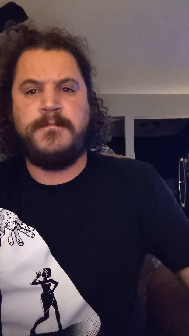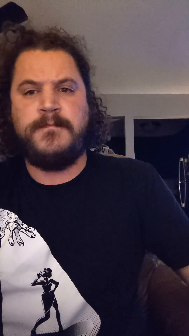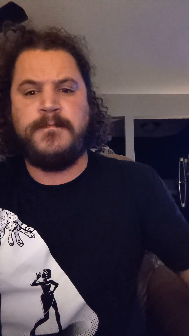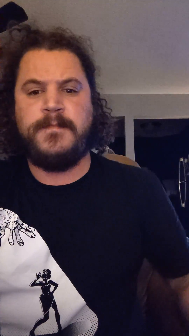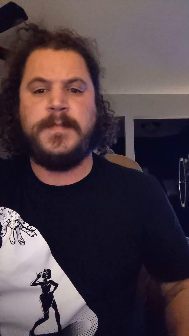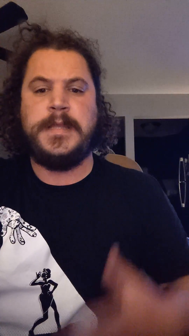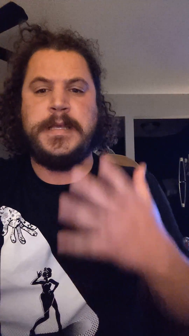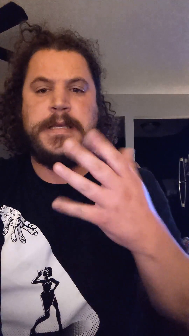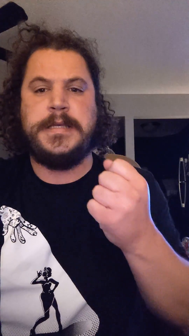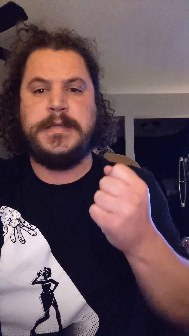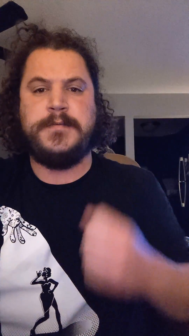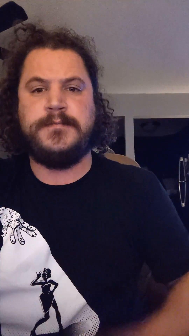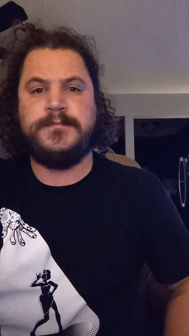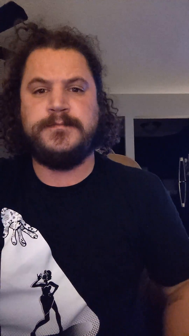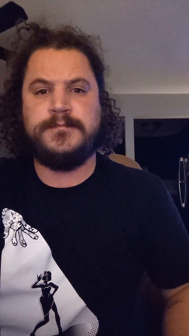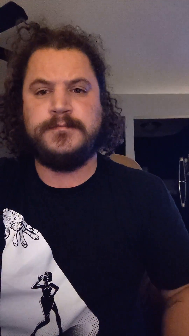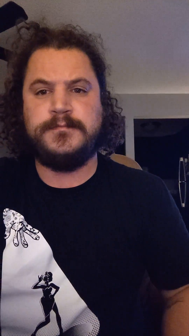get